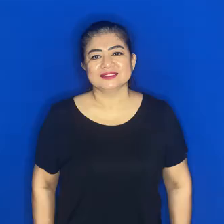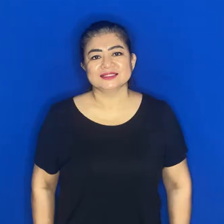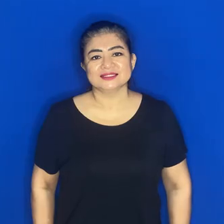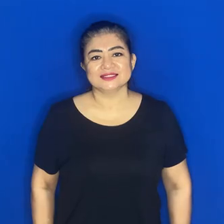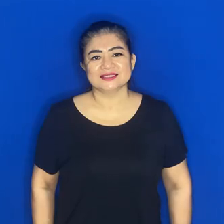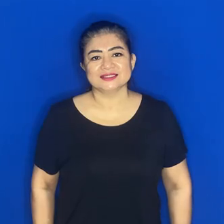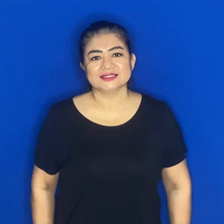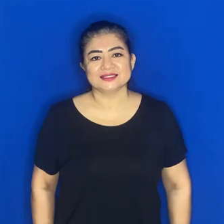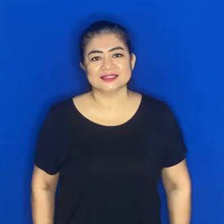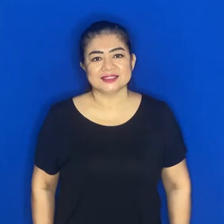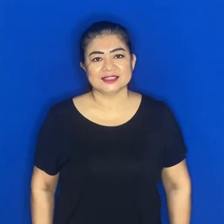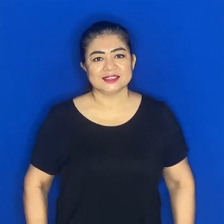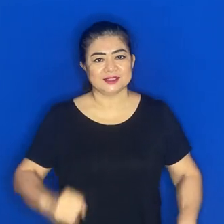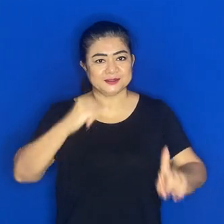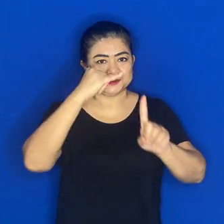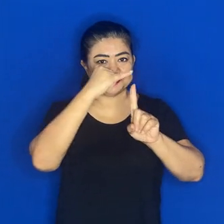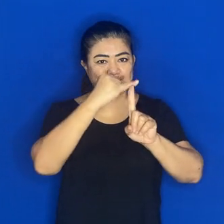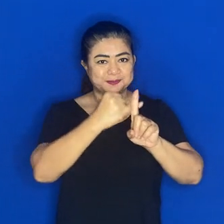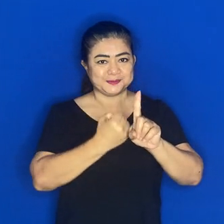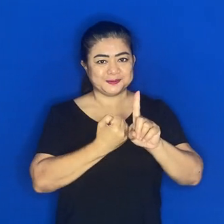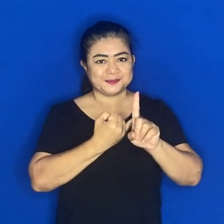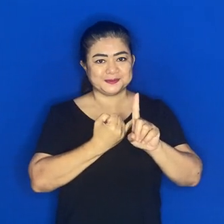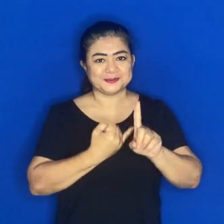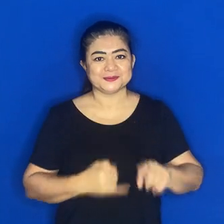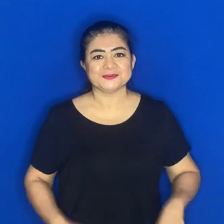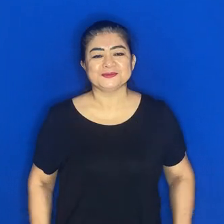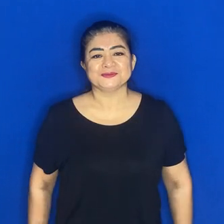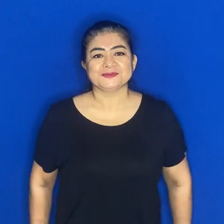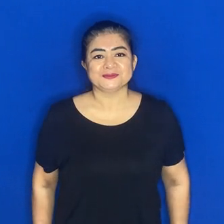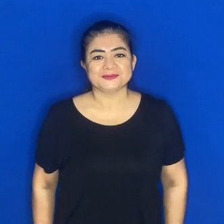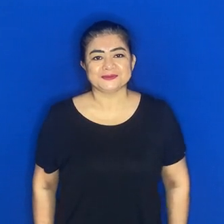january